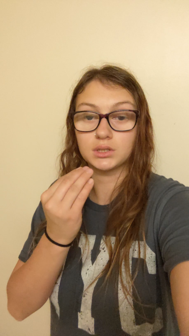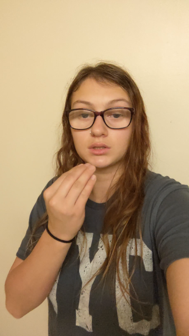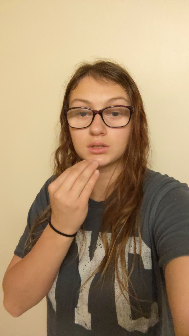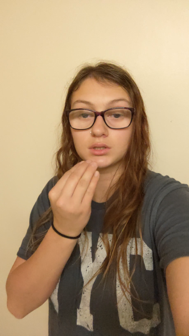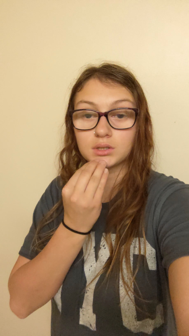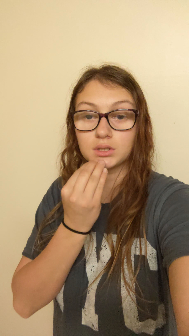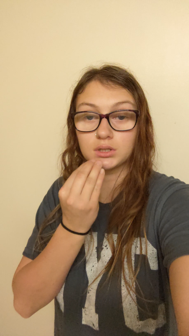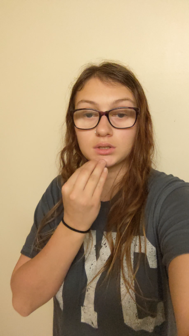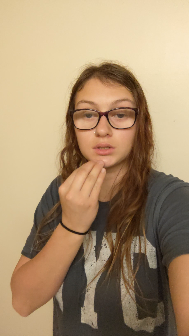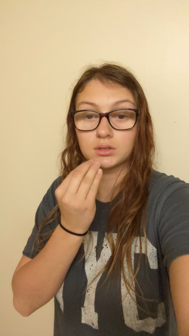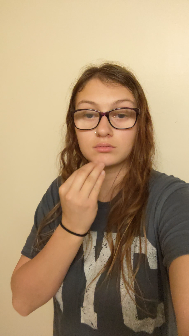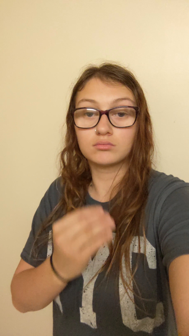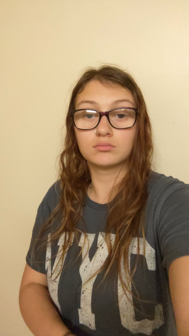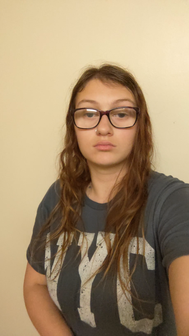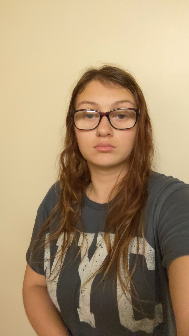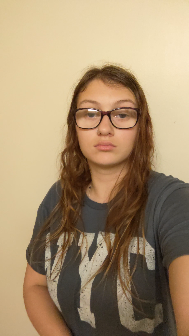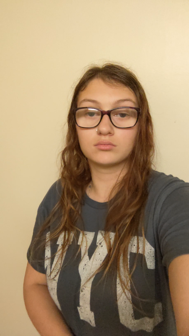eat